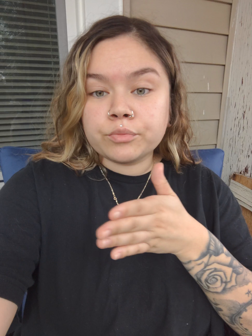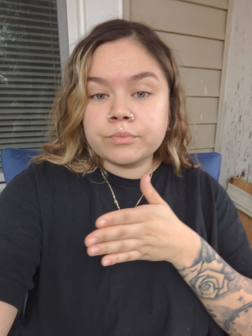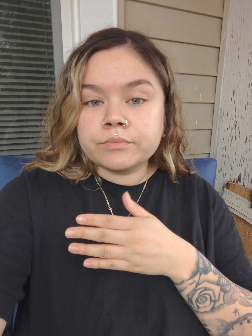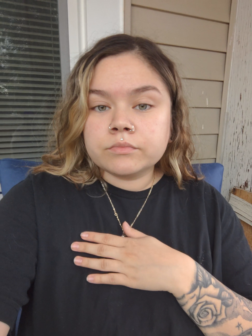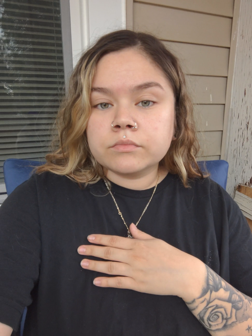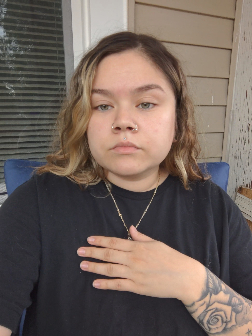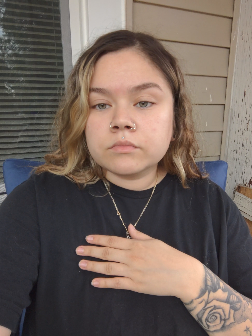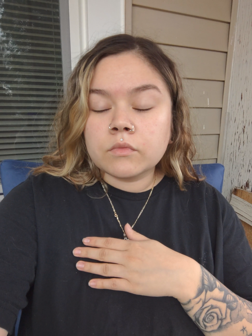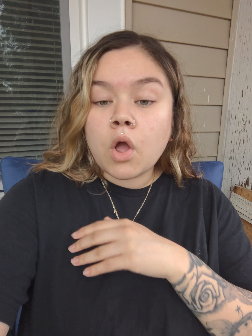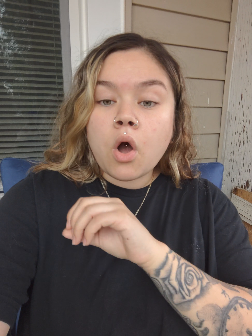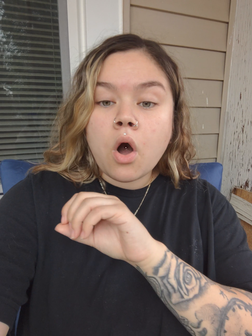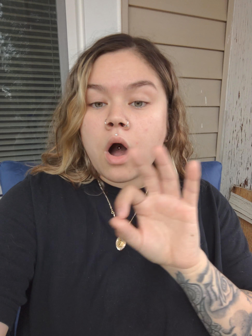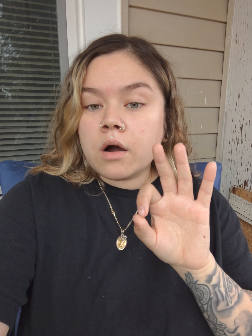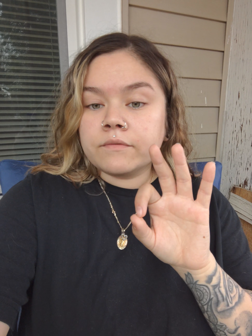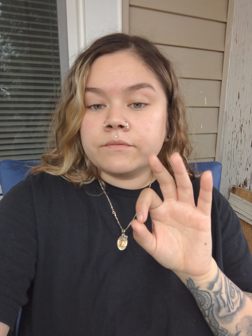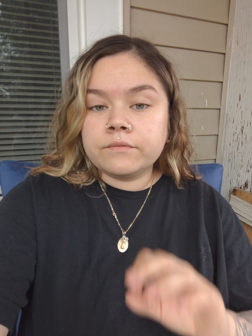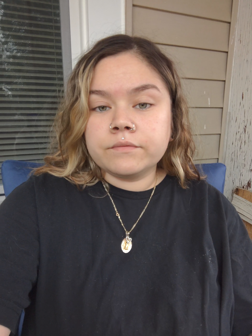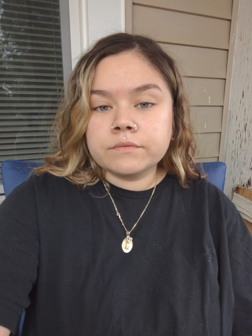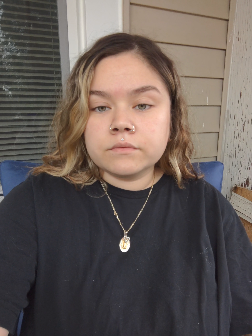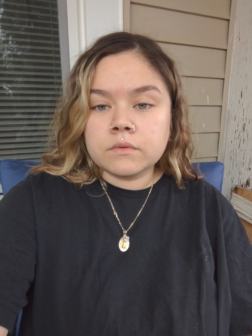off